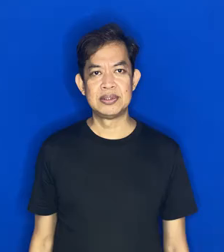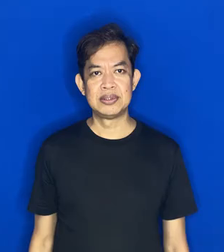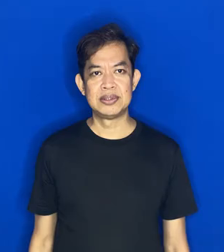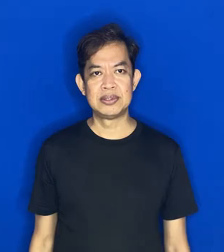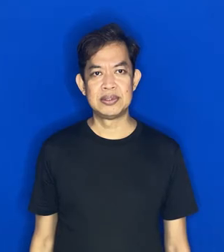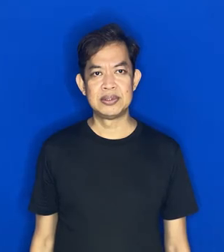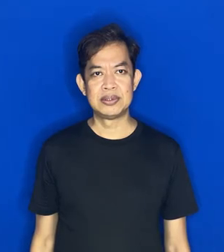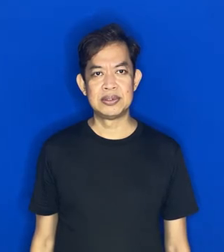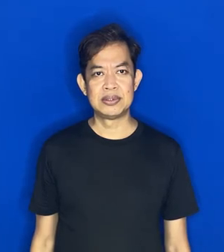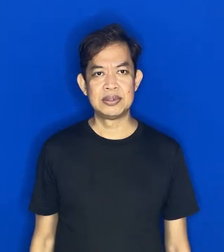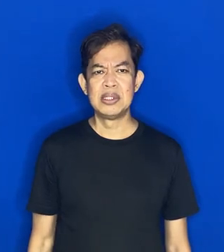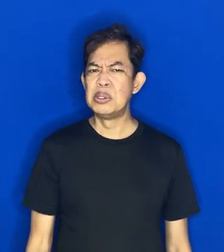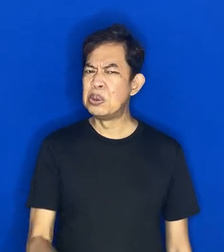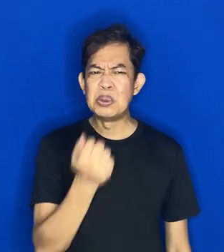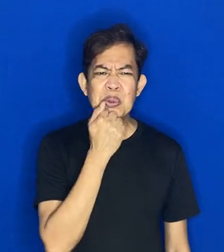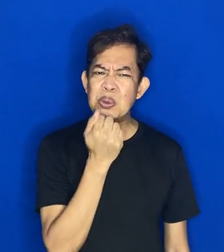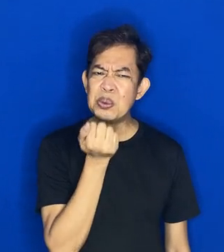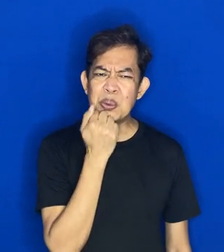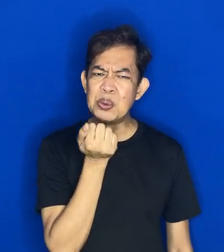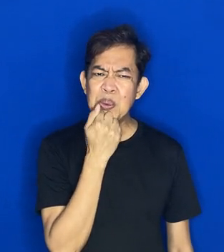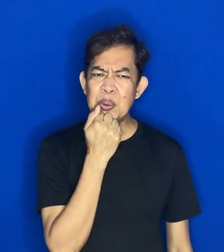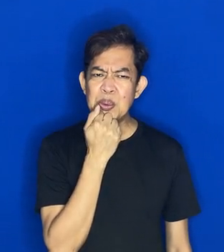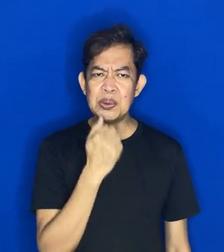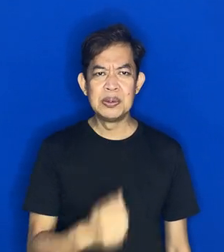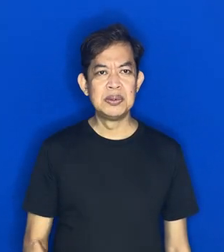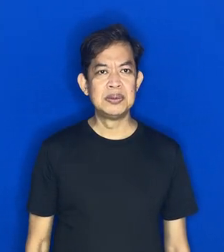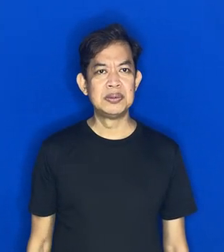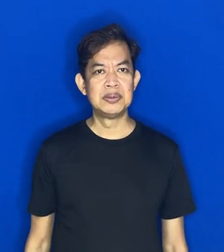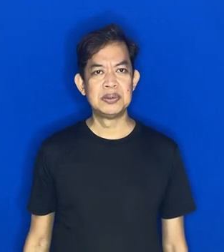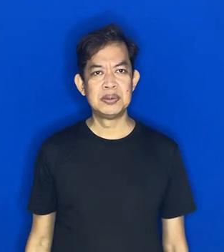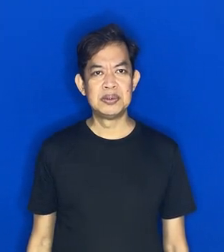wrong